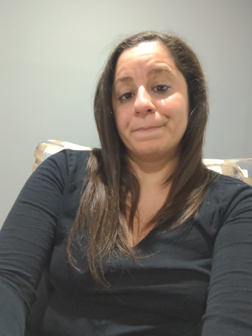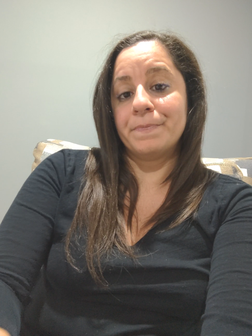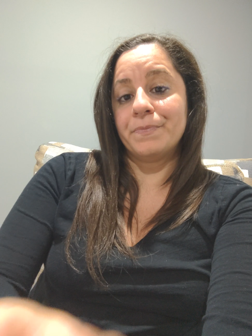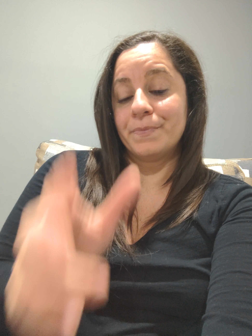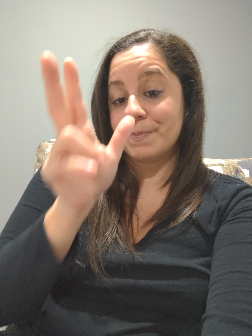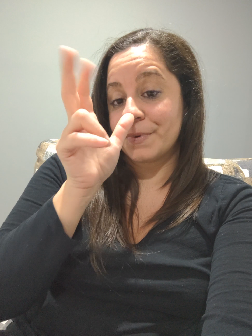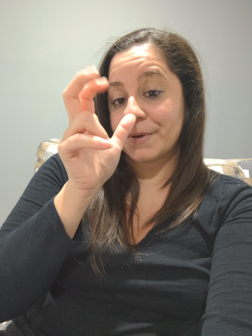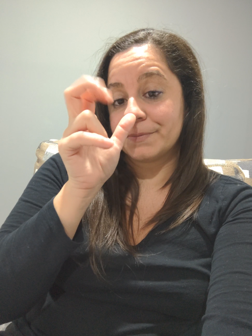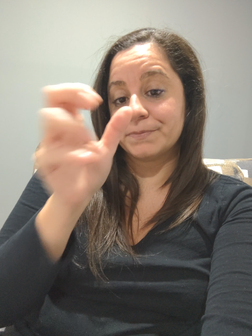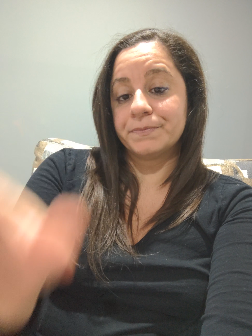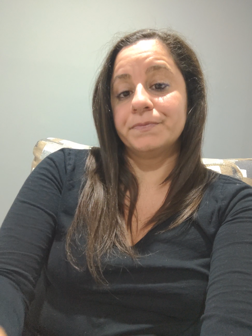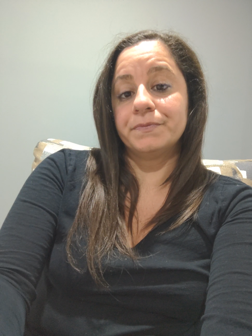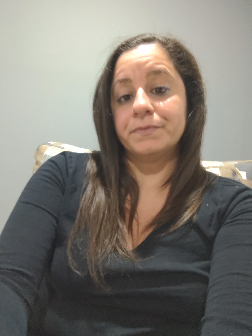bug